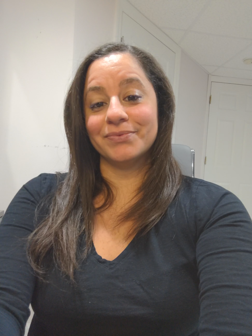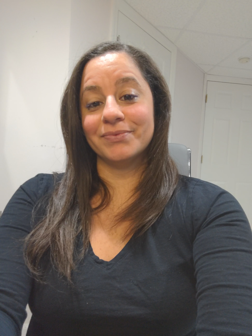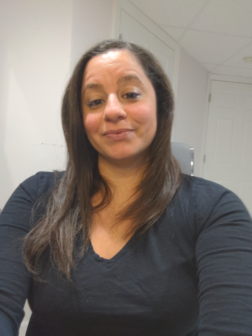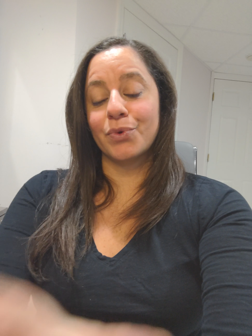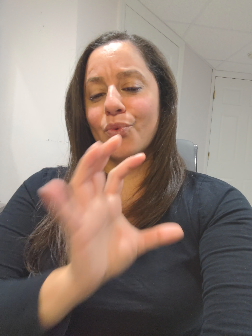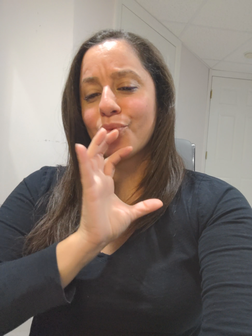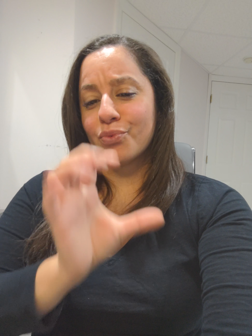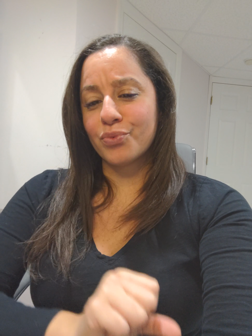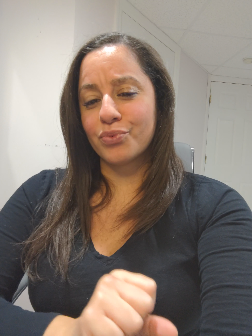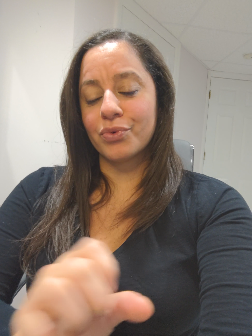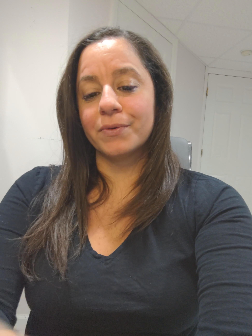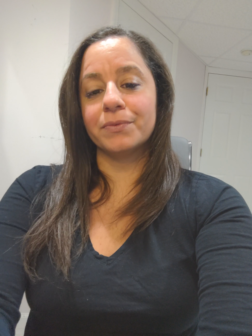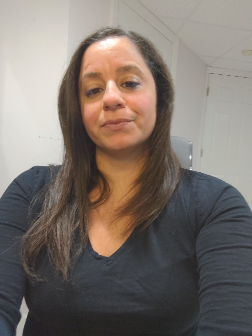old